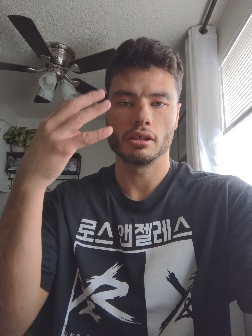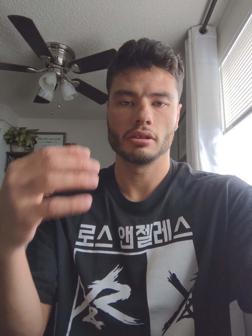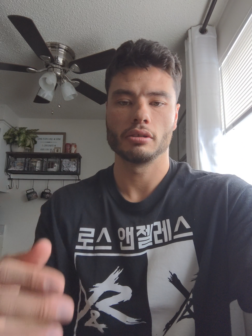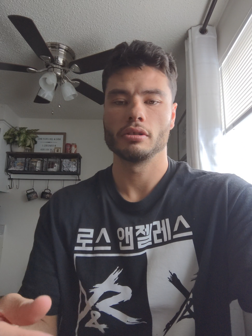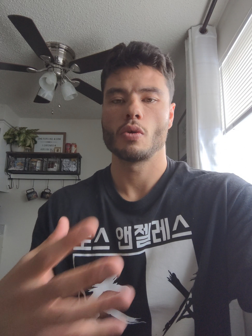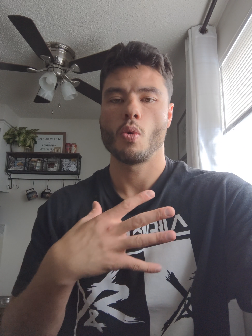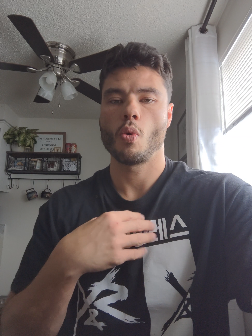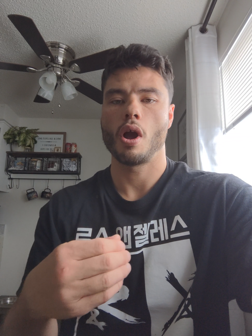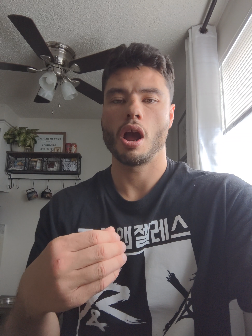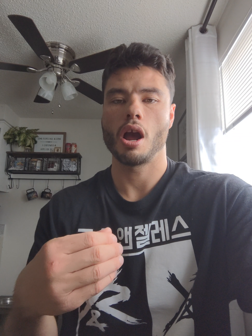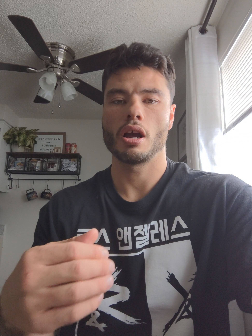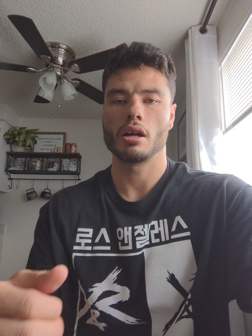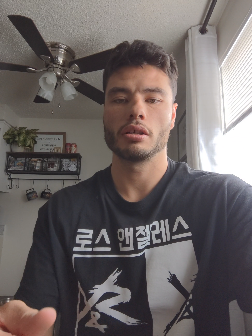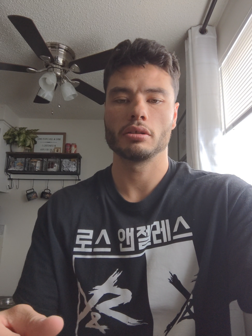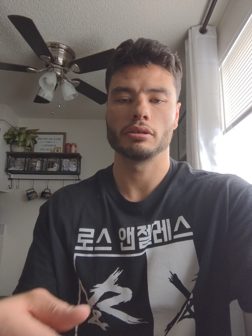white